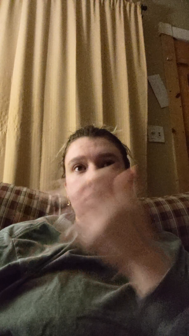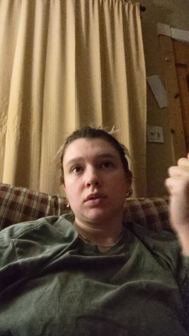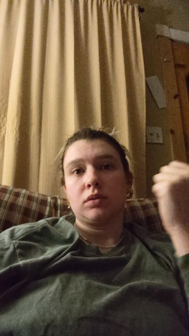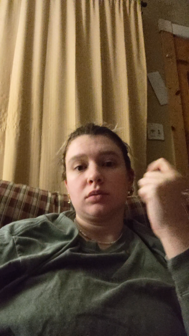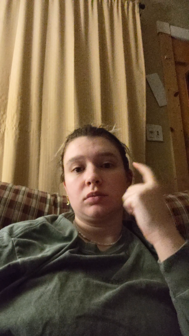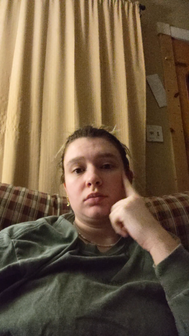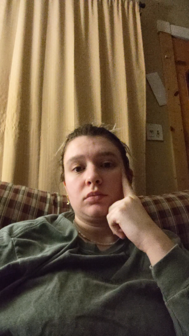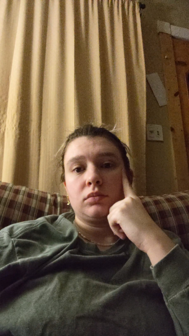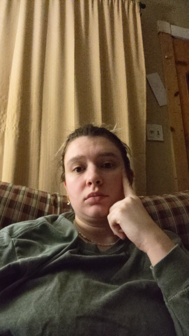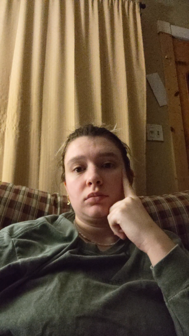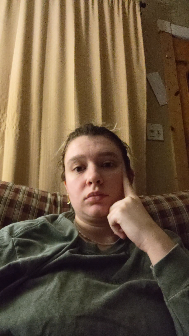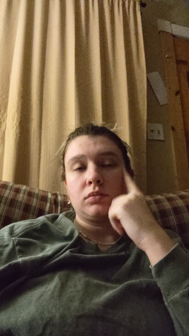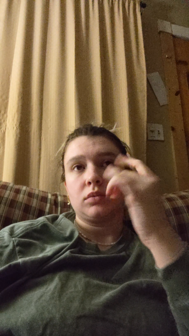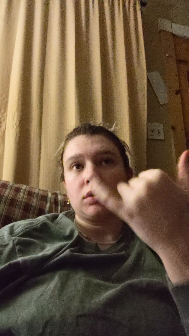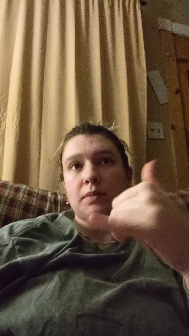party